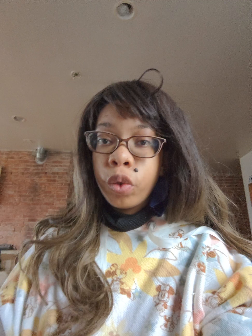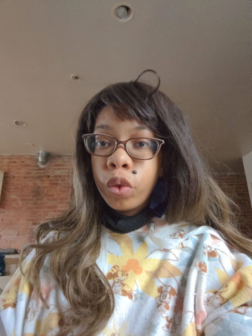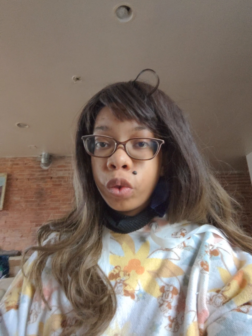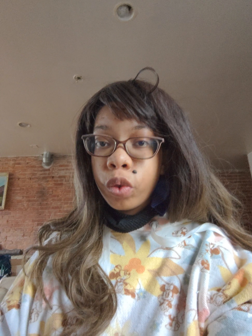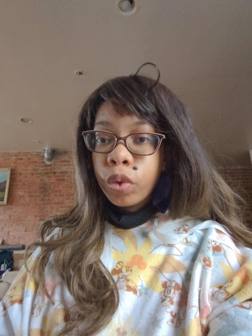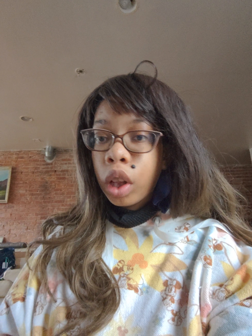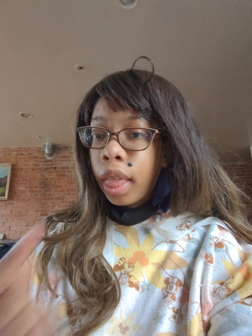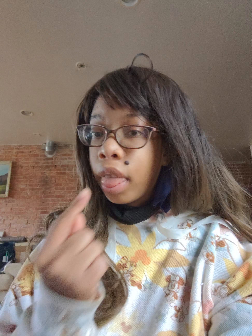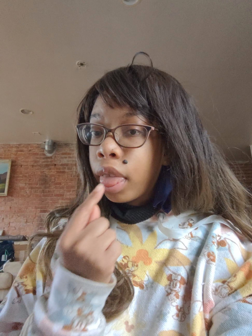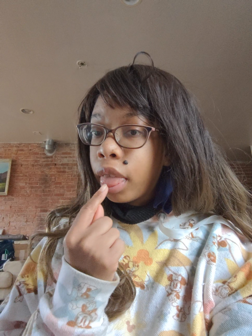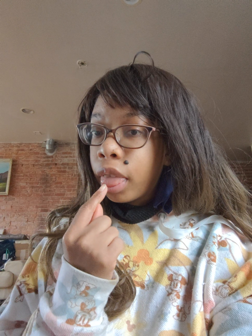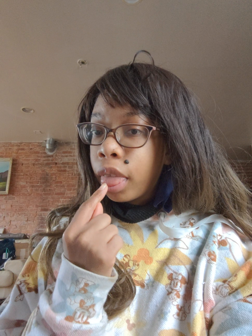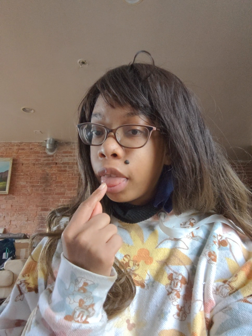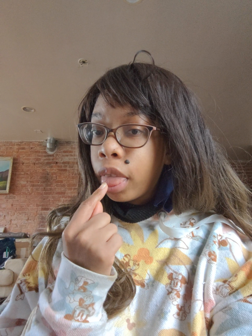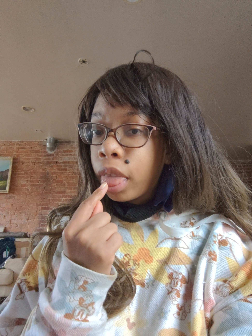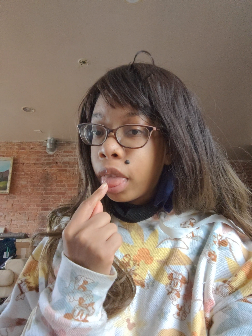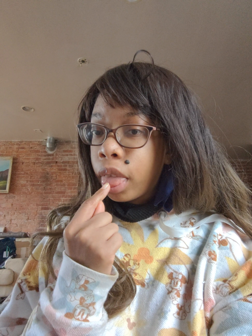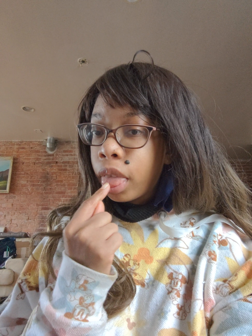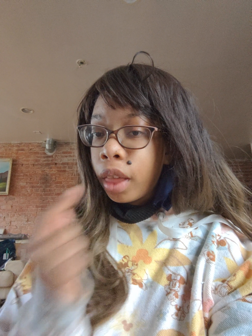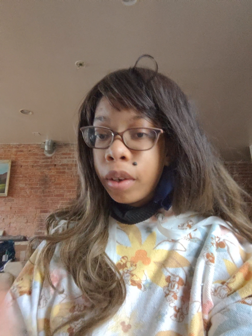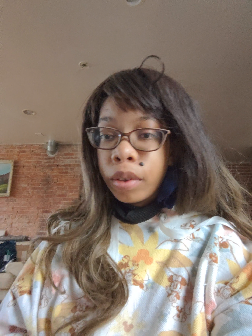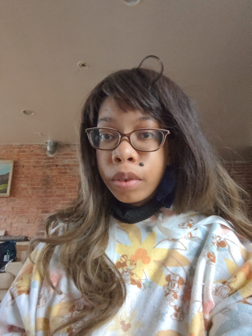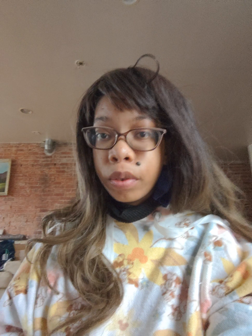tongue